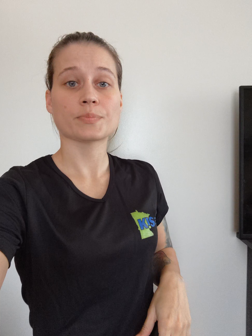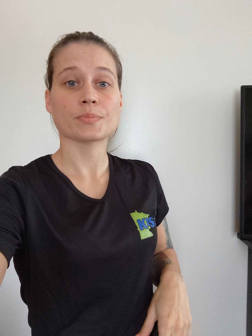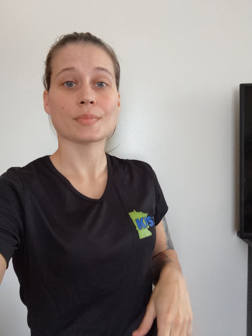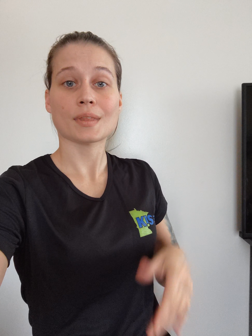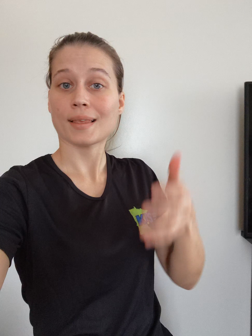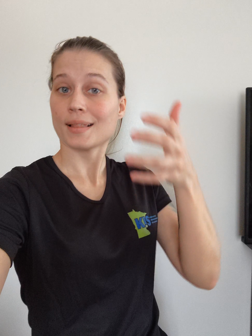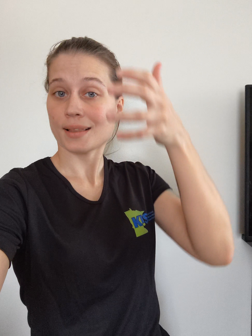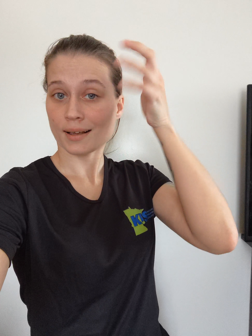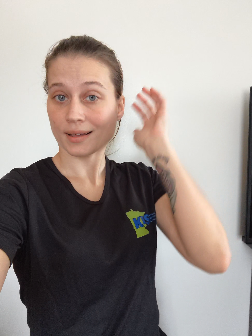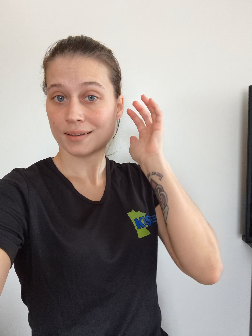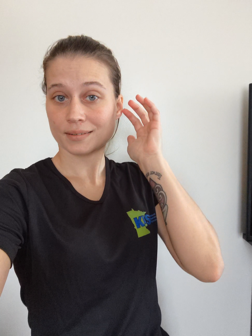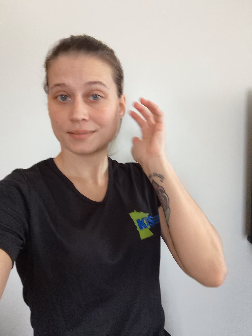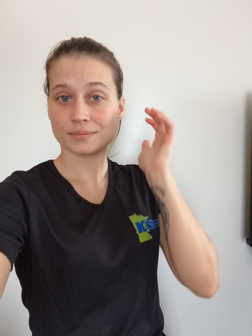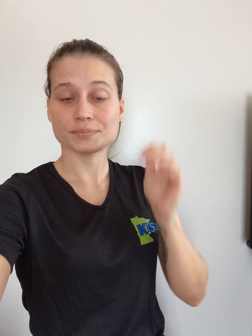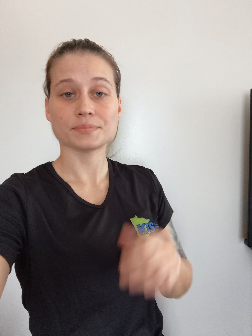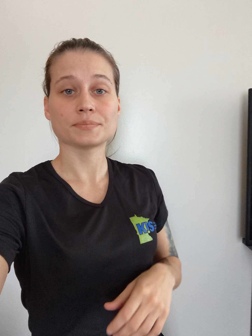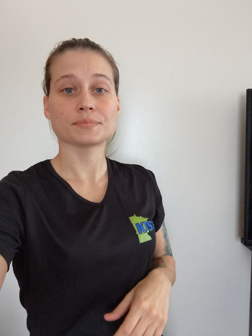lion